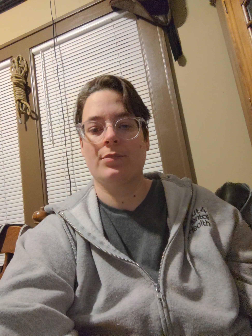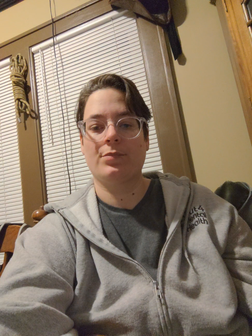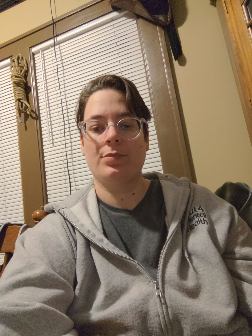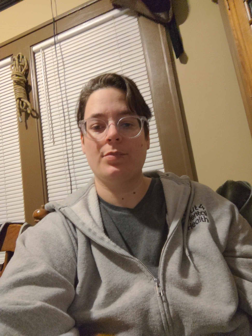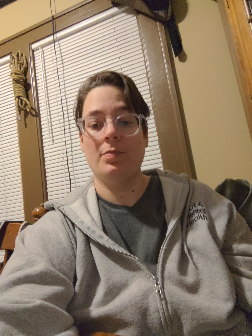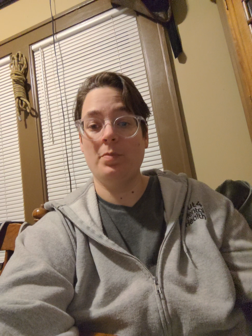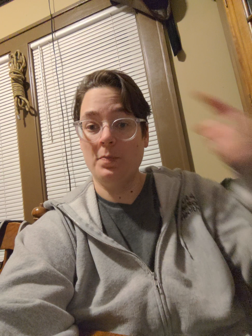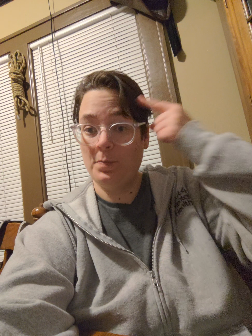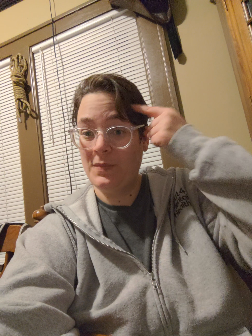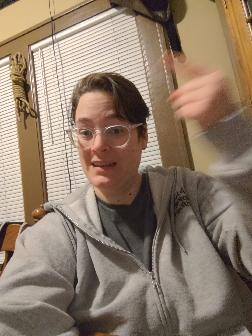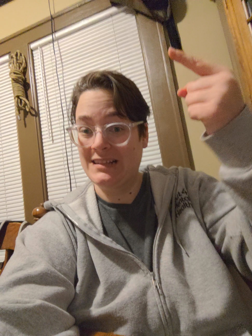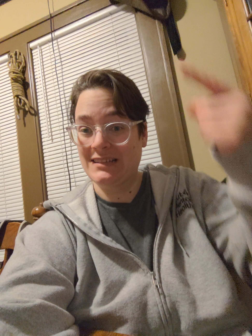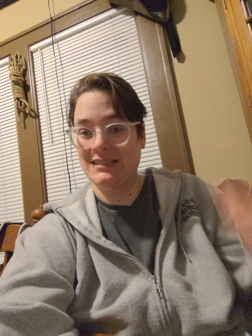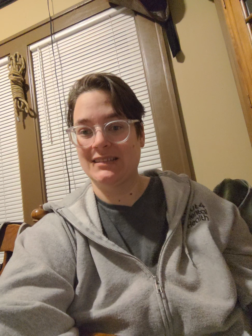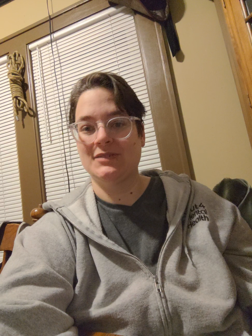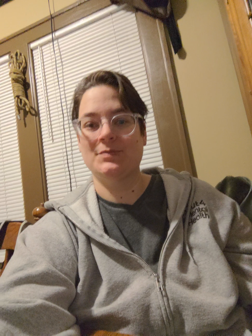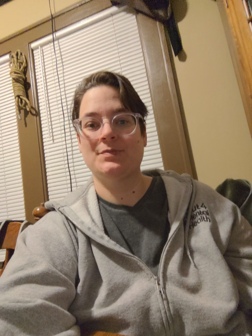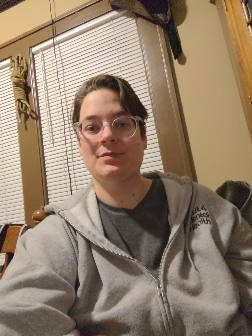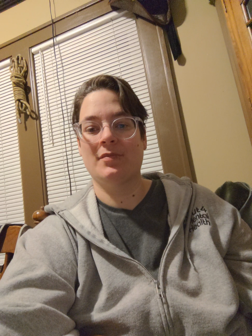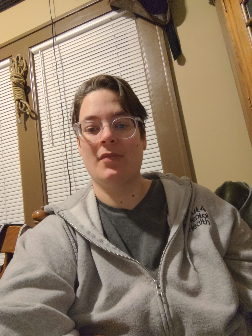penny